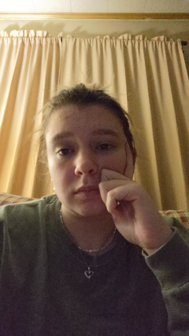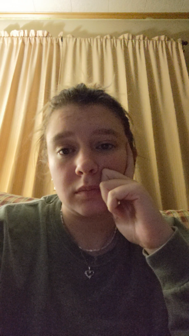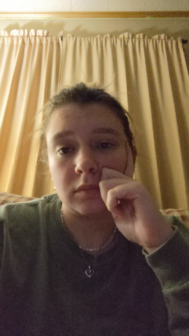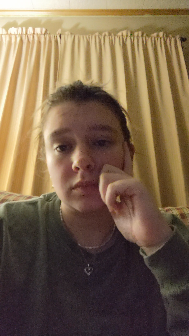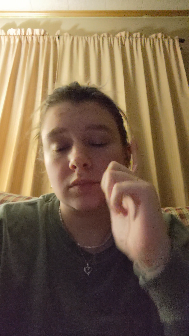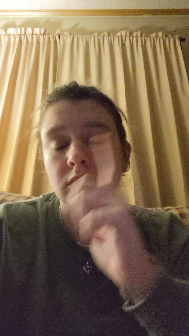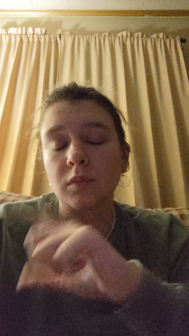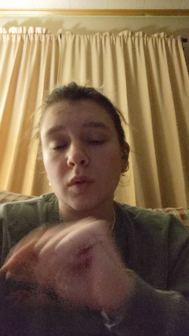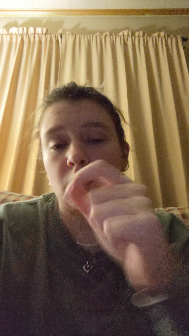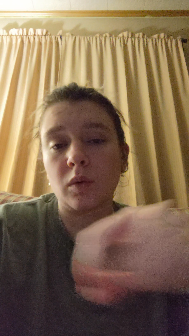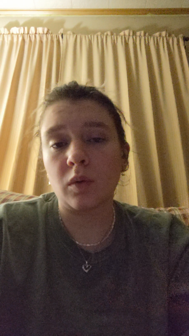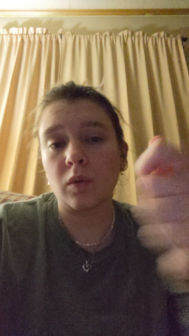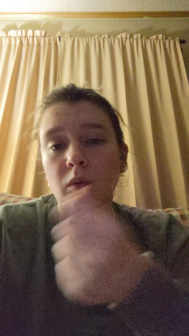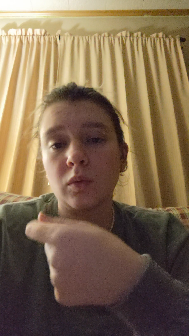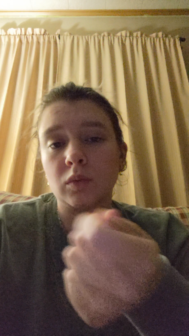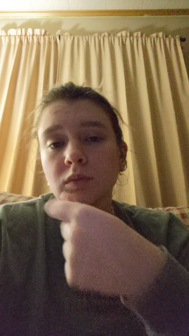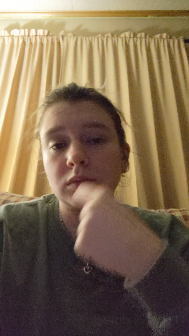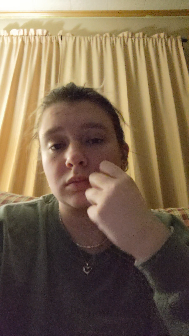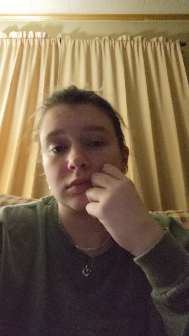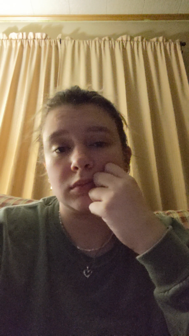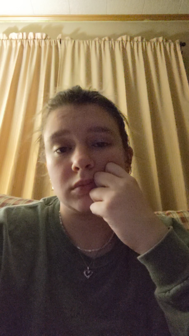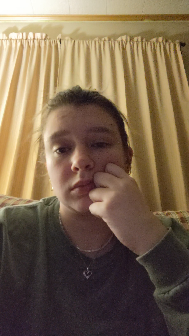hose